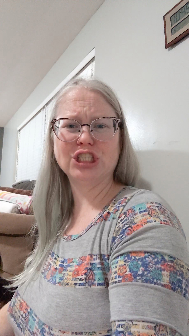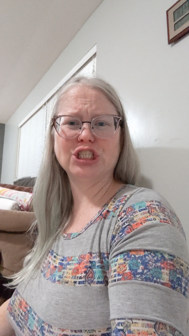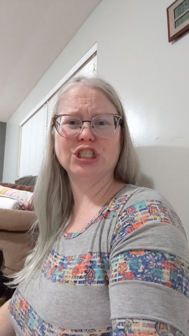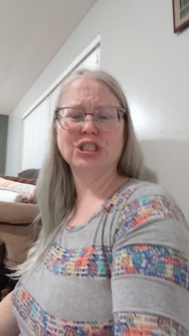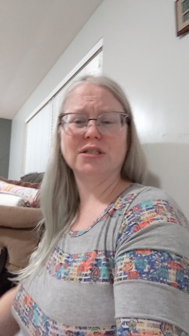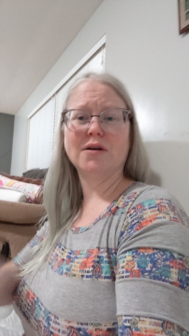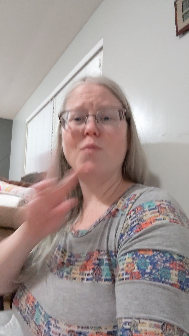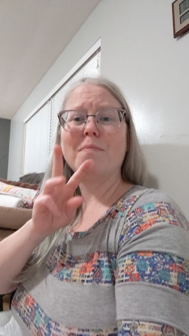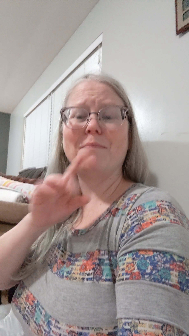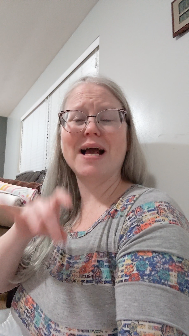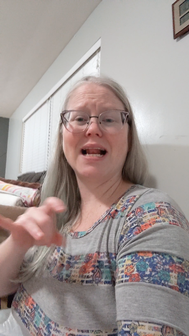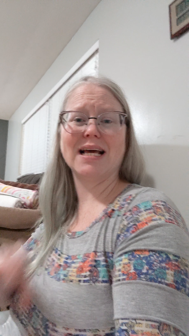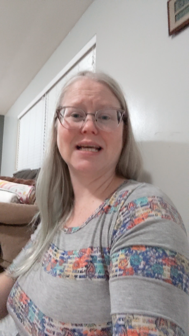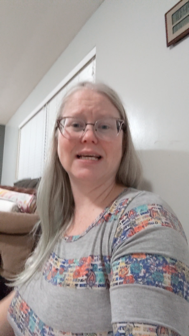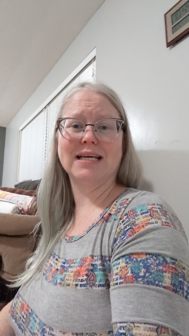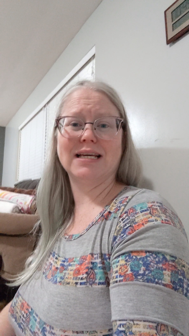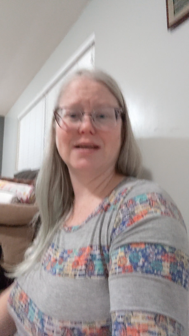melon